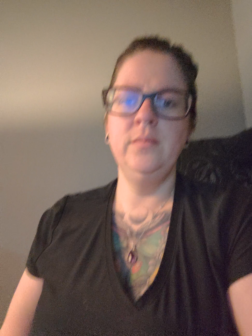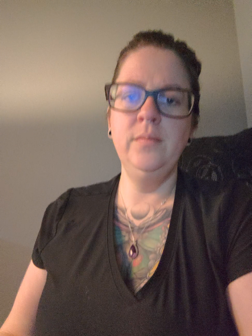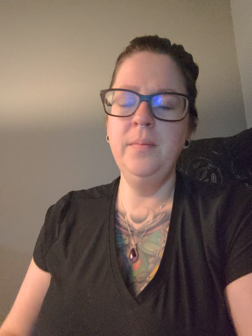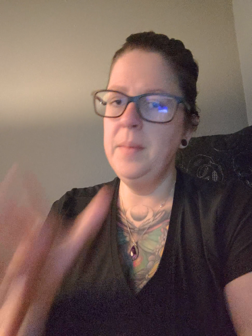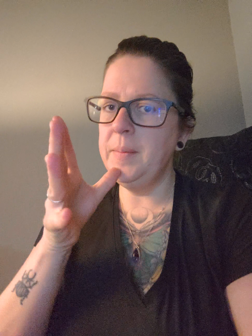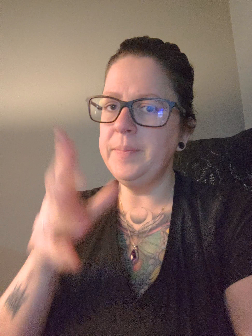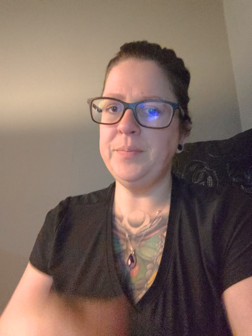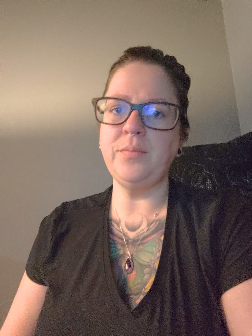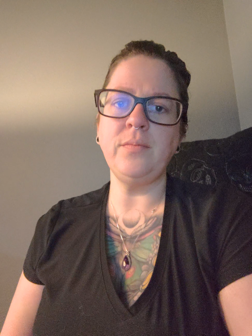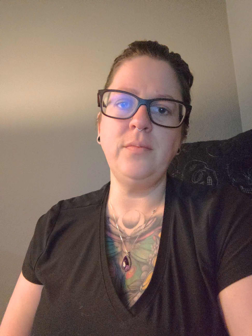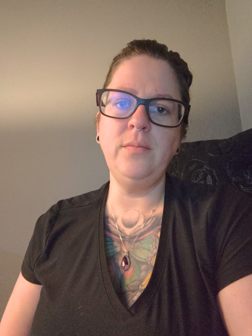mom